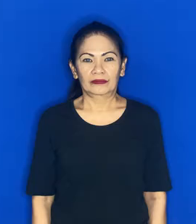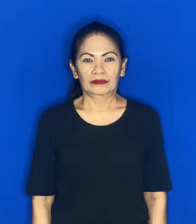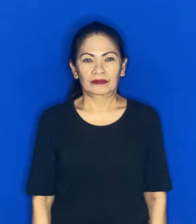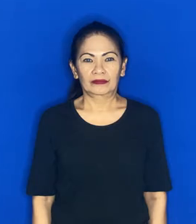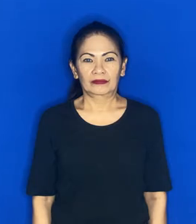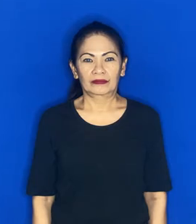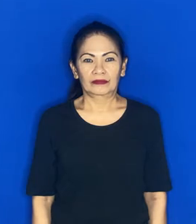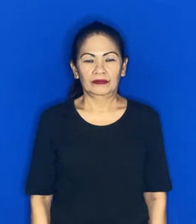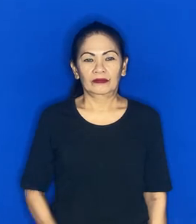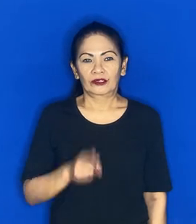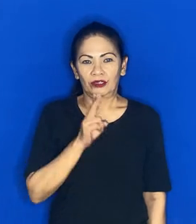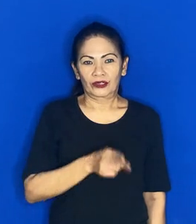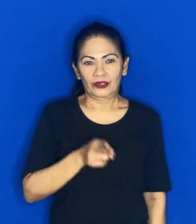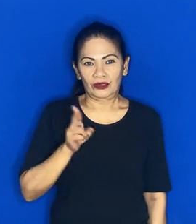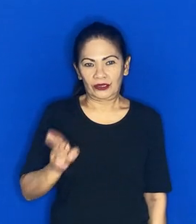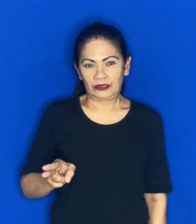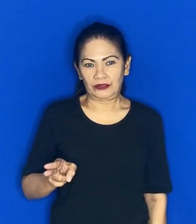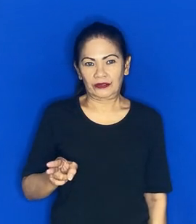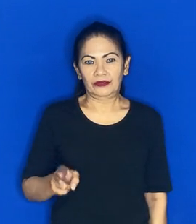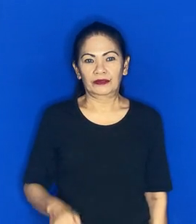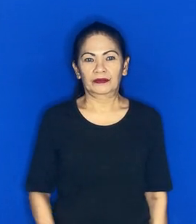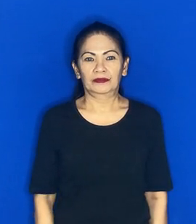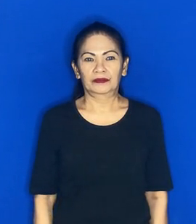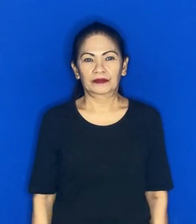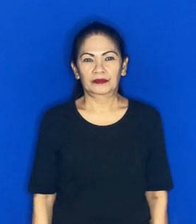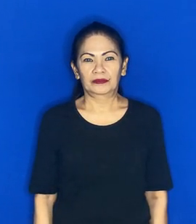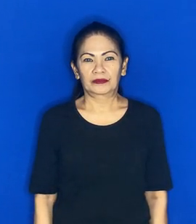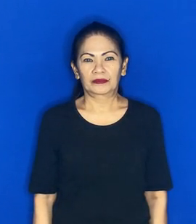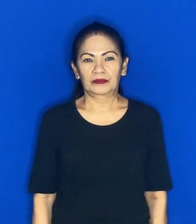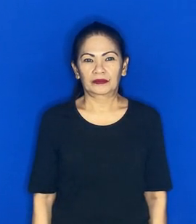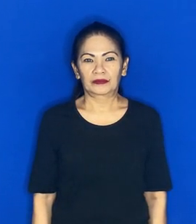hard of hearing